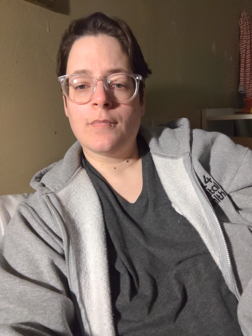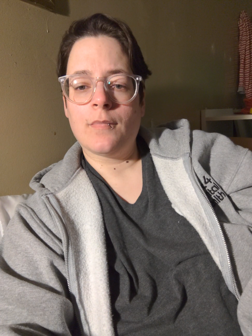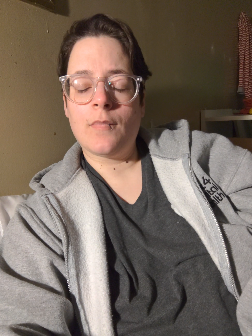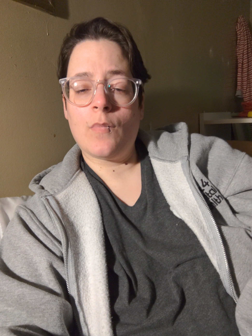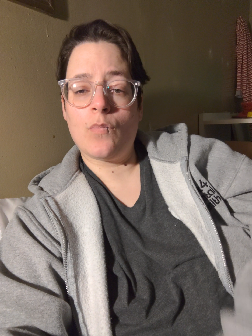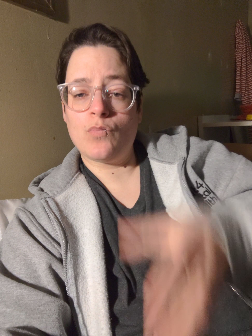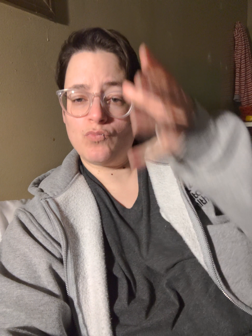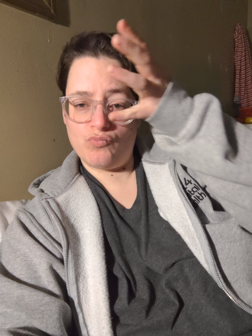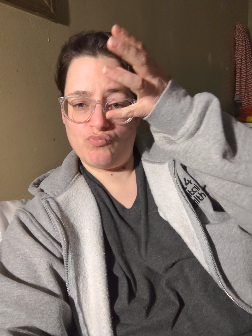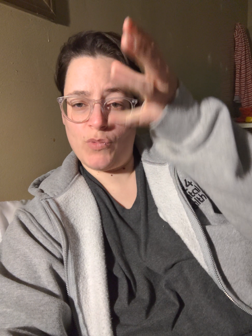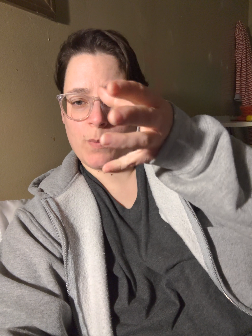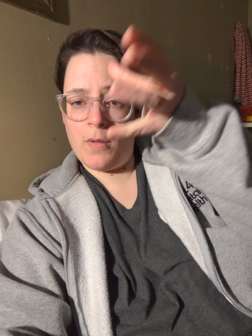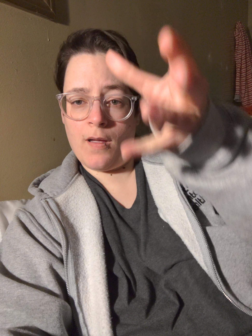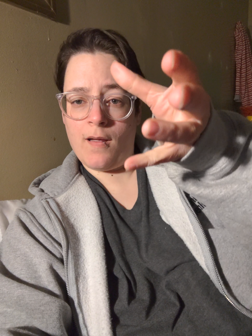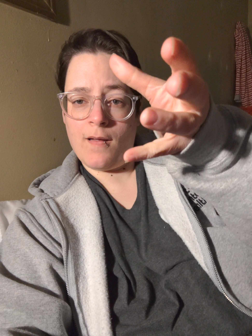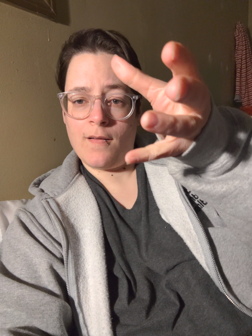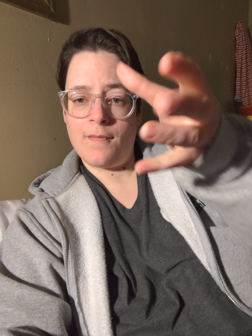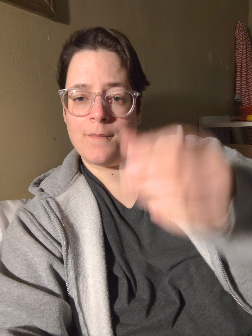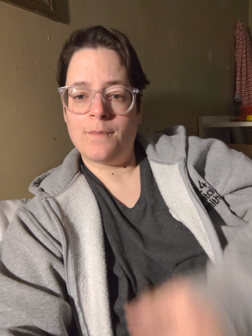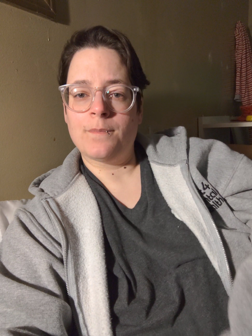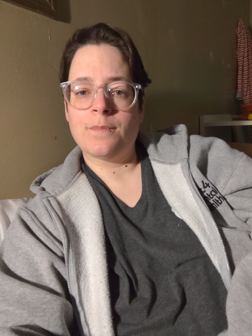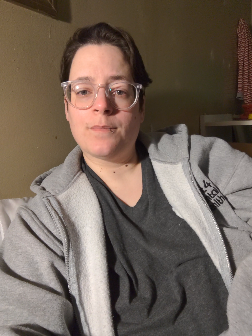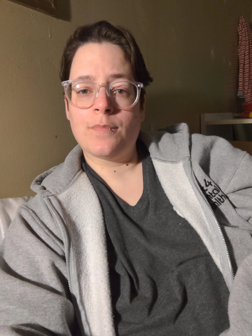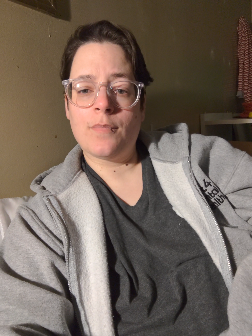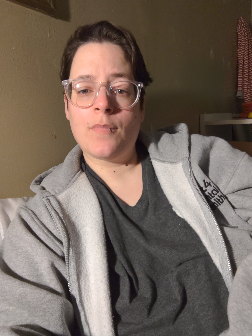grandpa